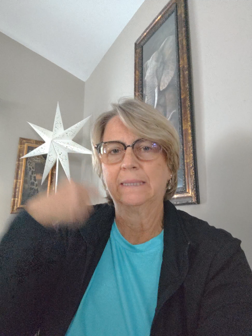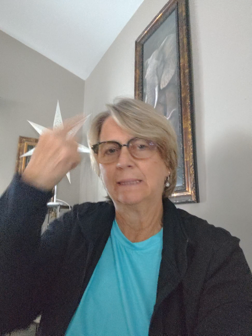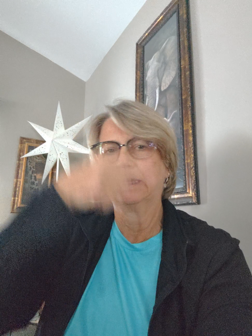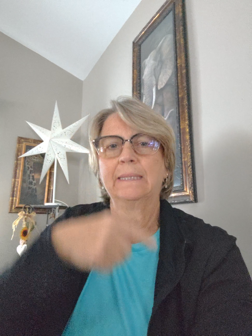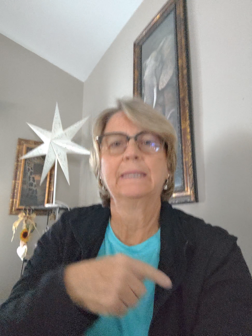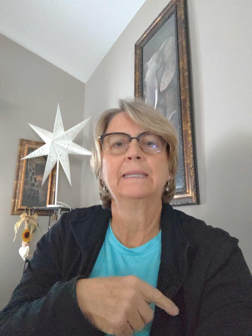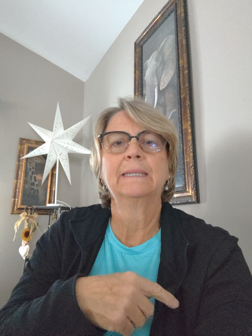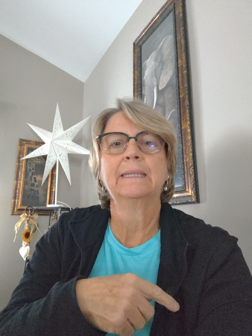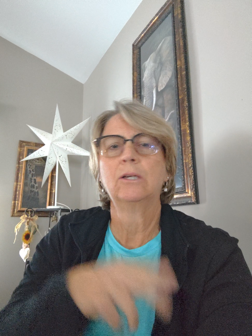face